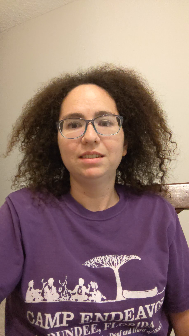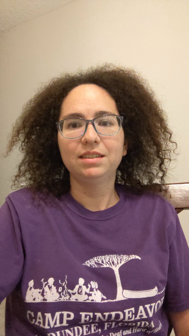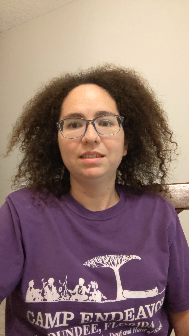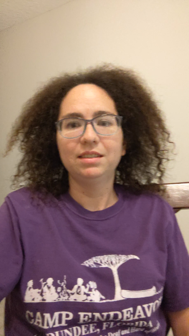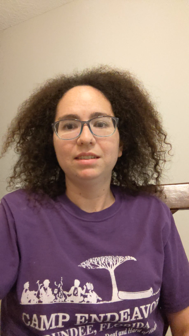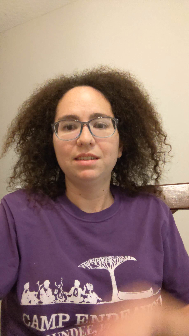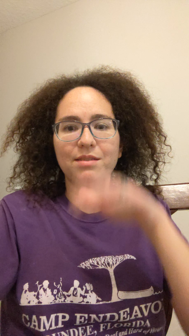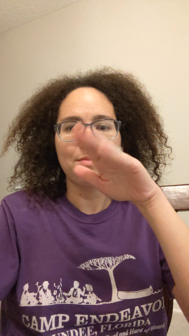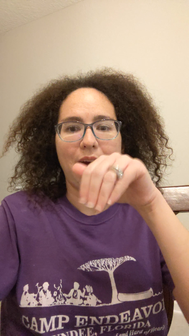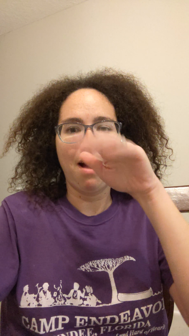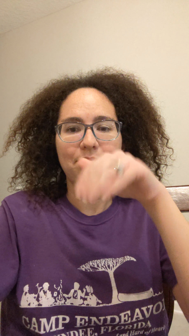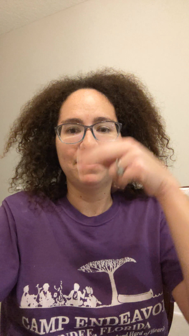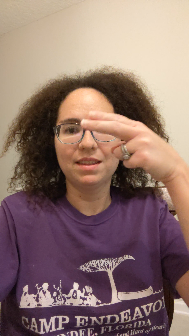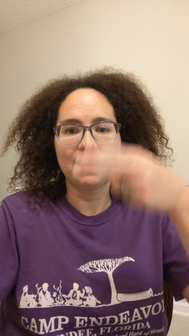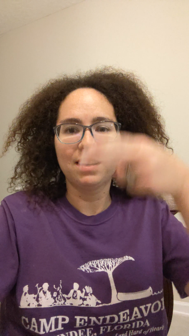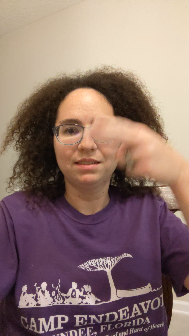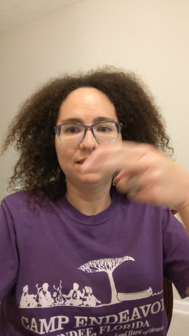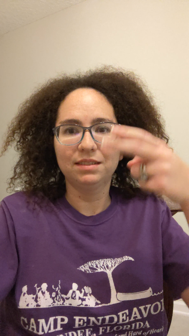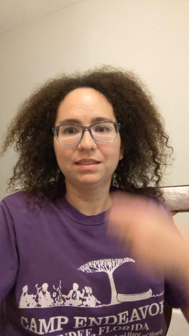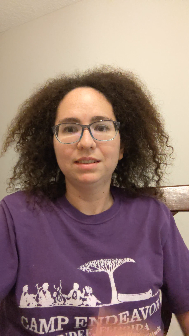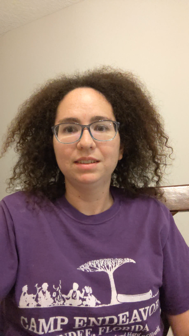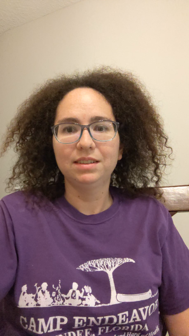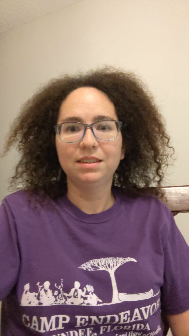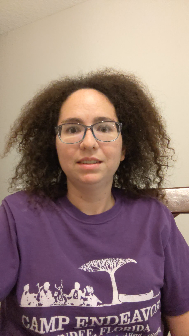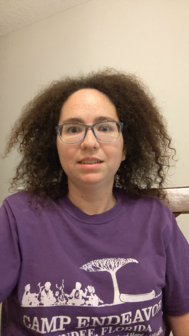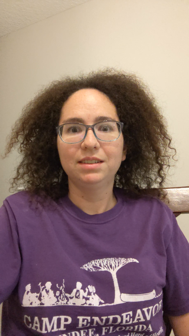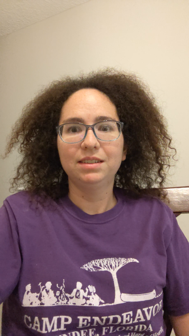pet's name